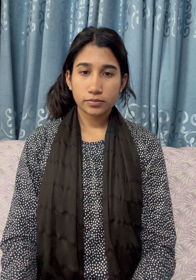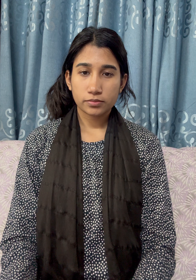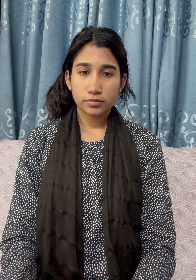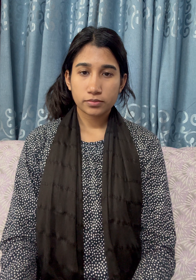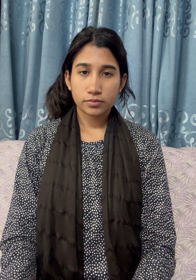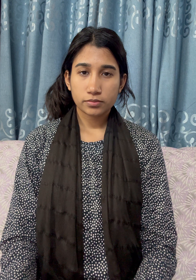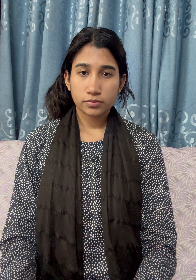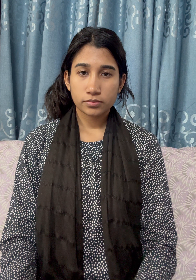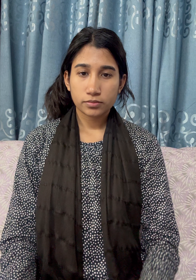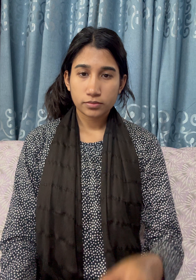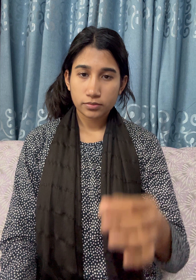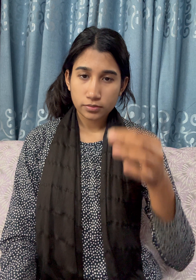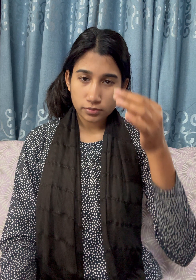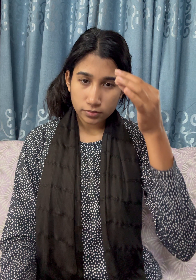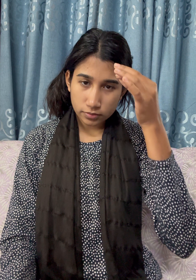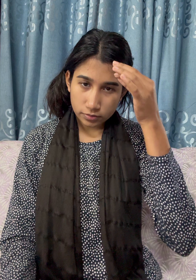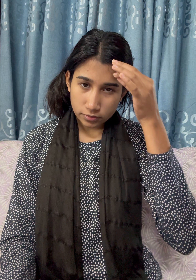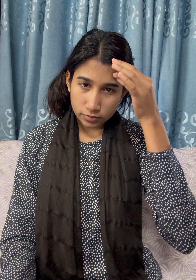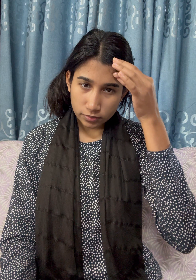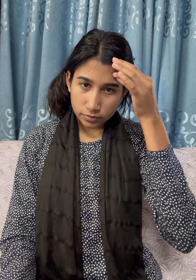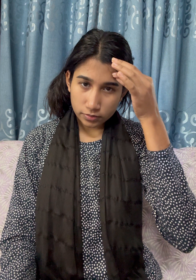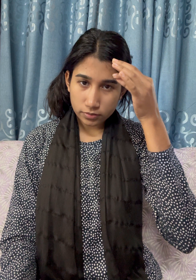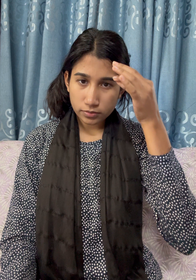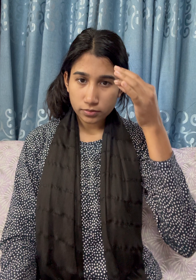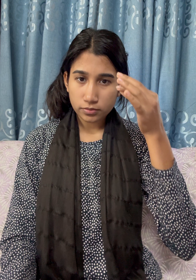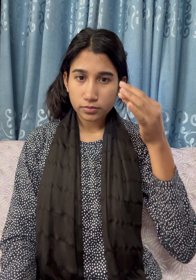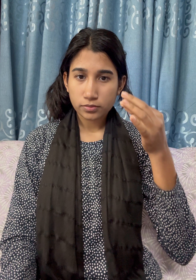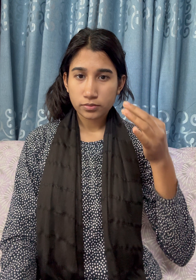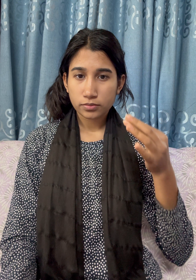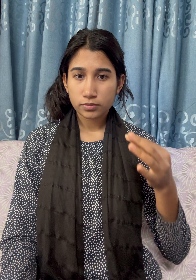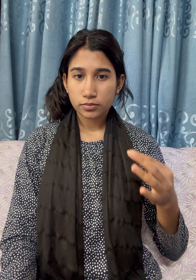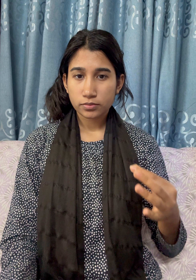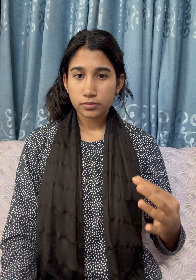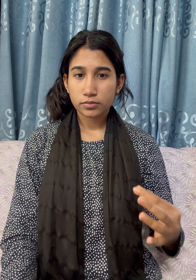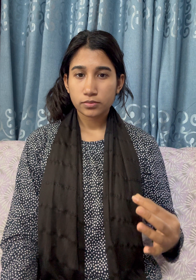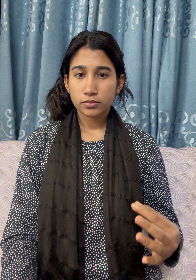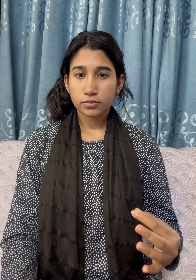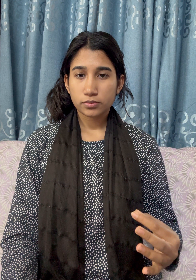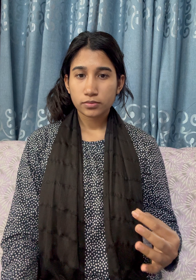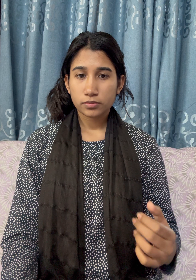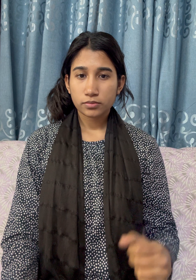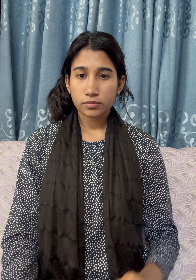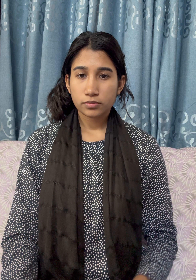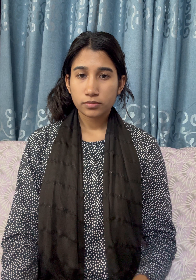বোকা